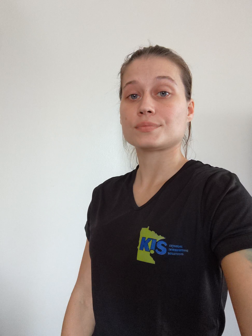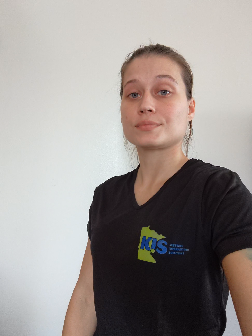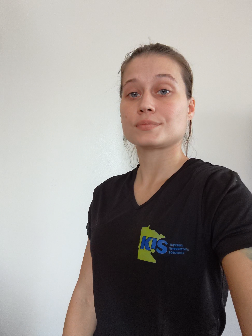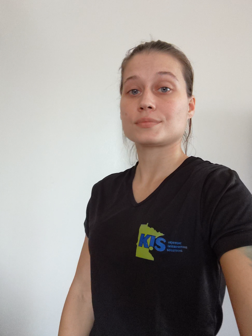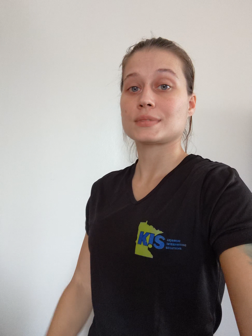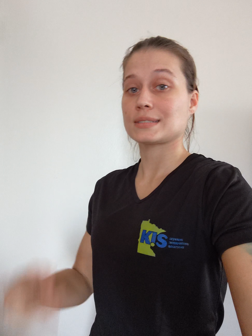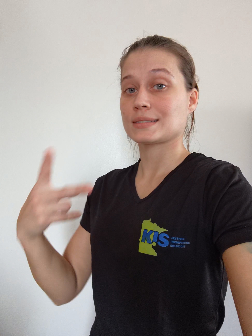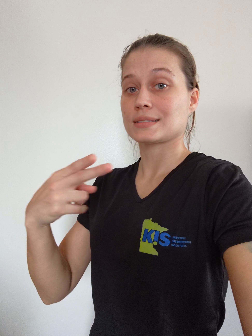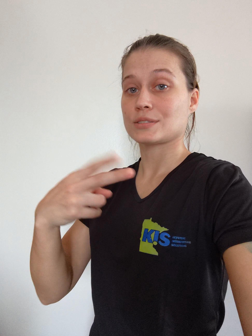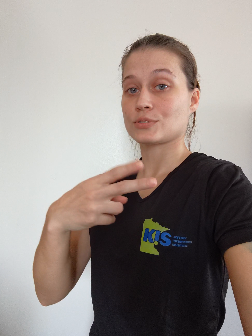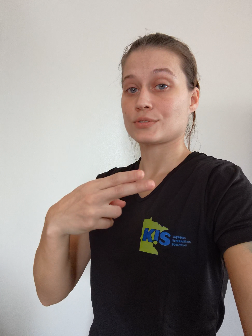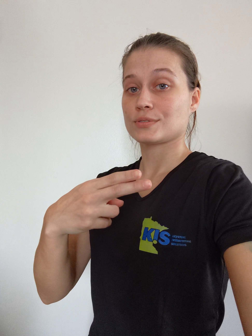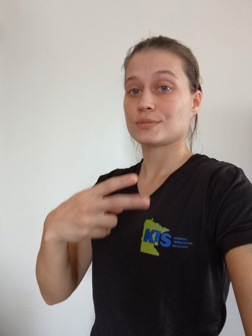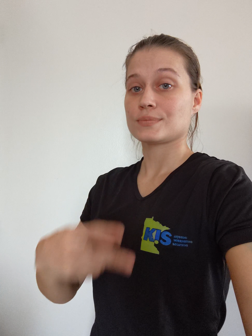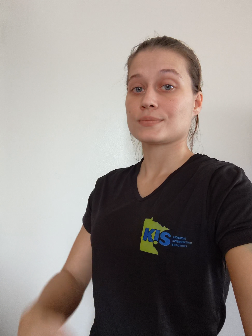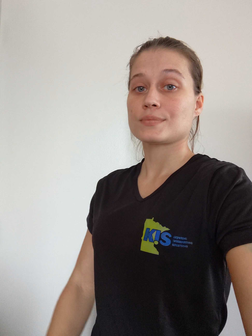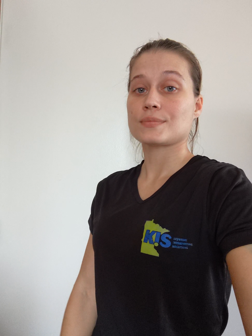scissors